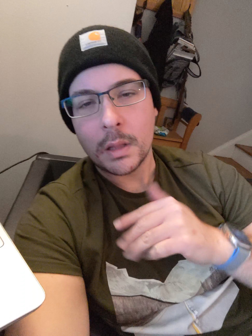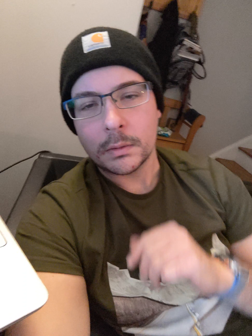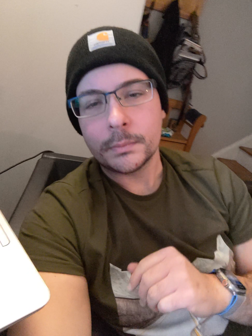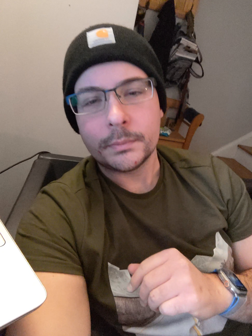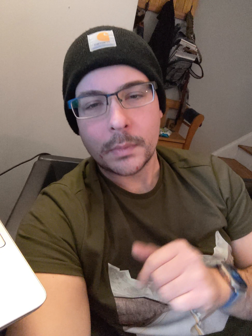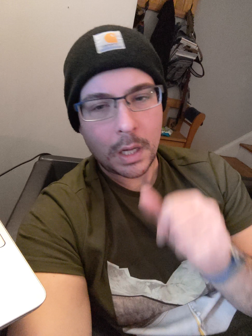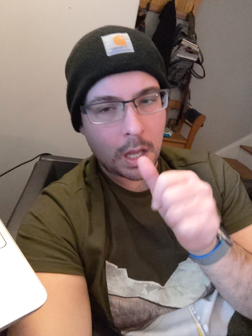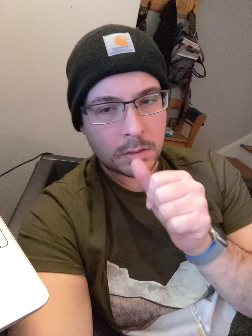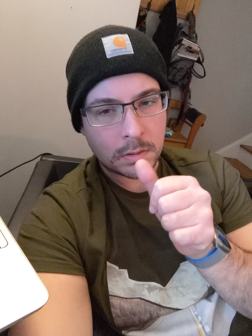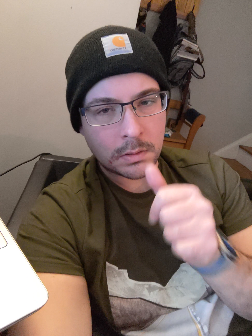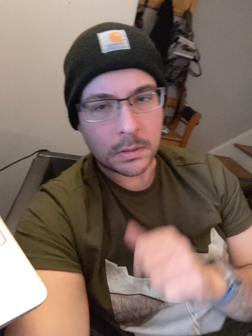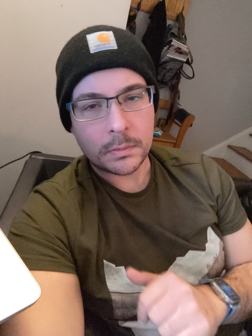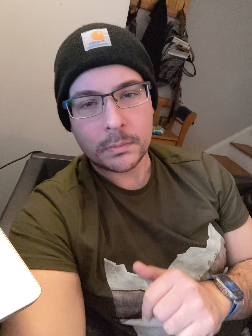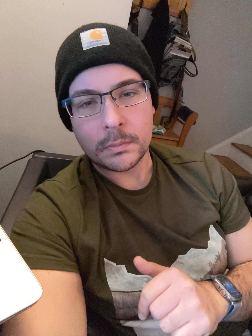nuts